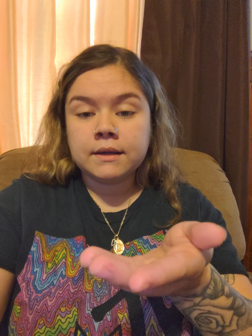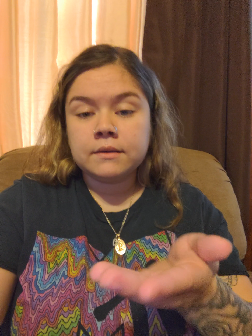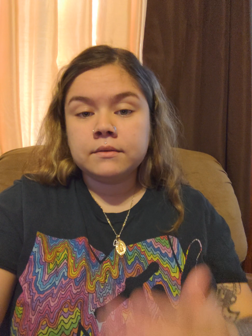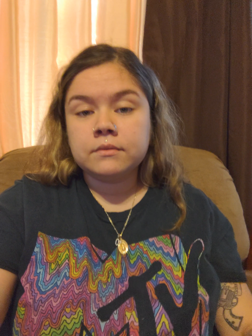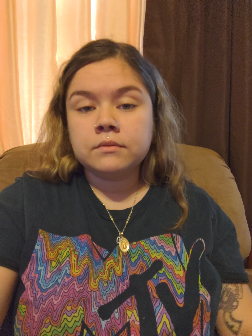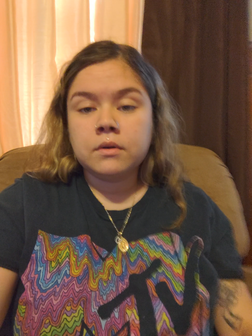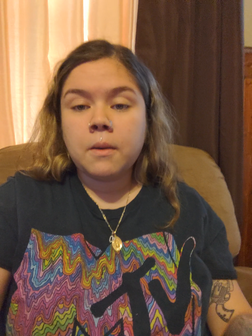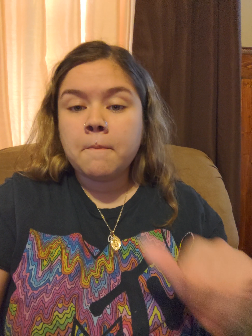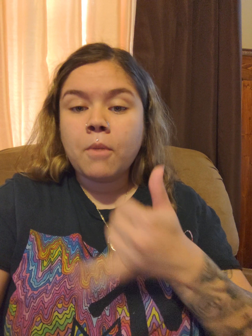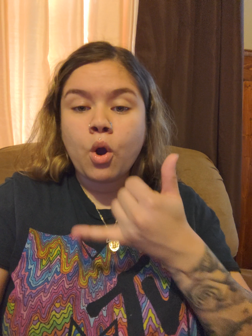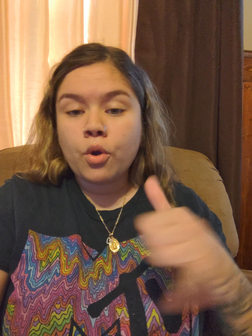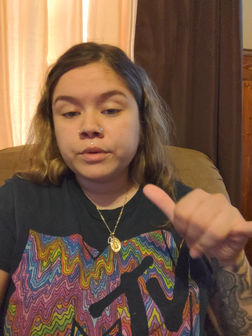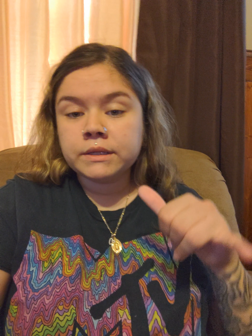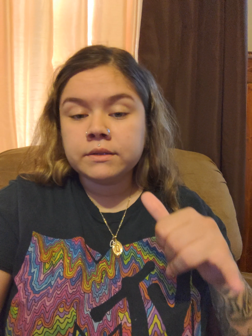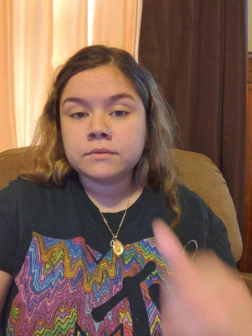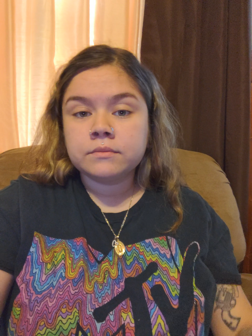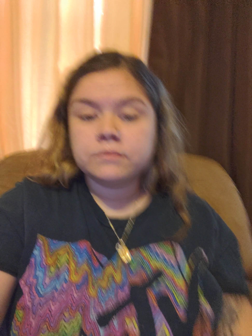party